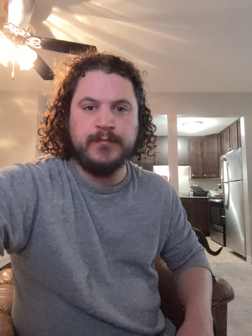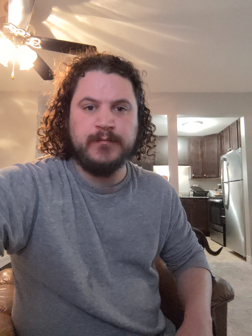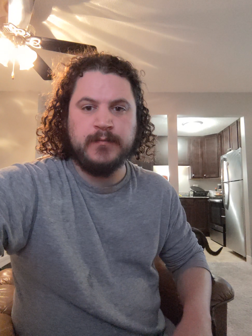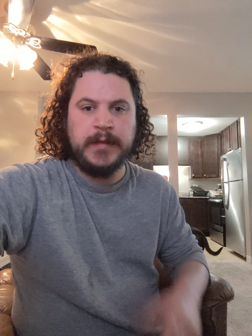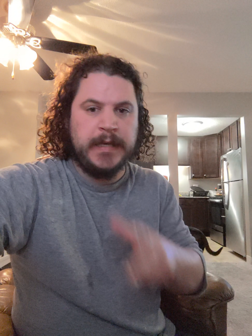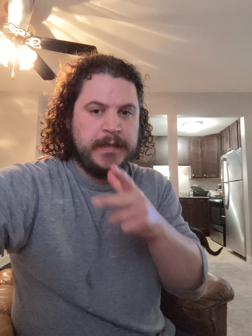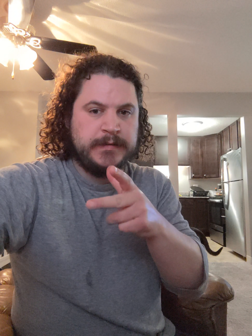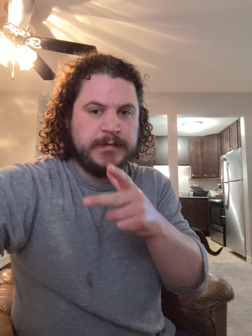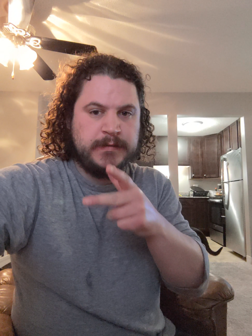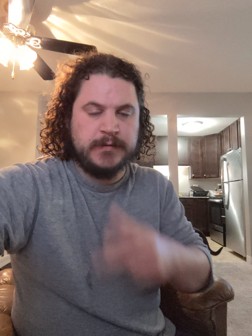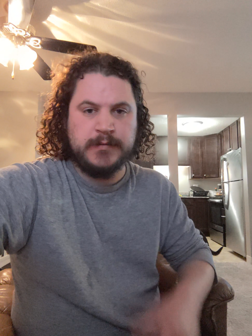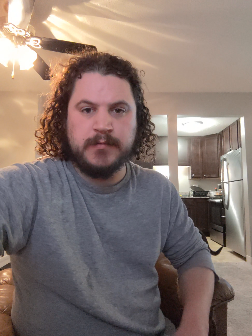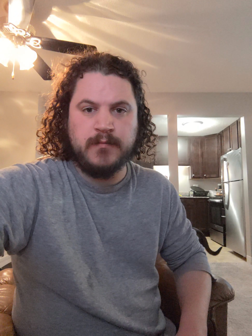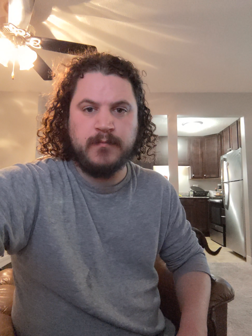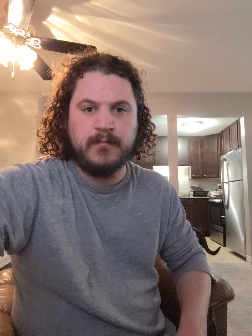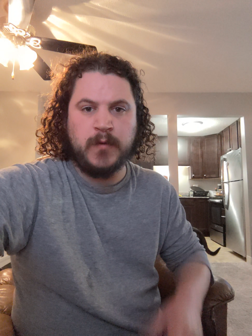hen